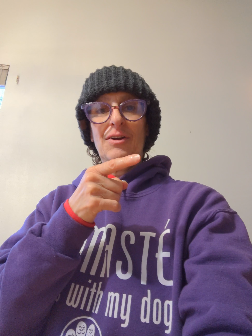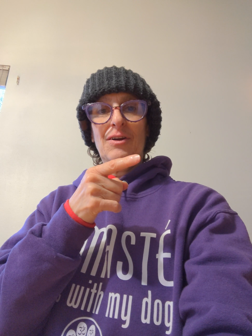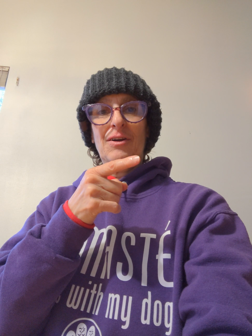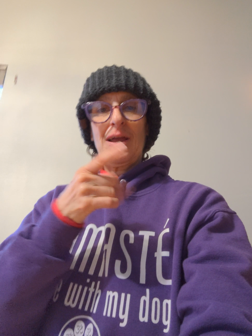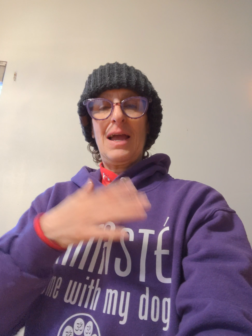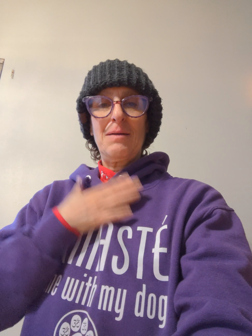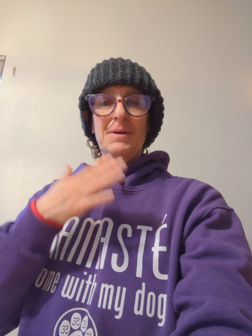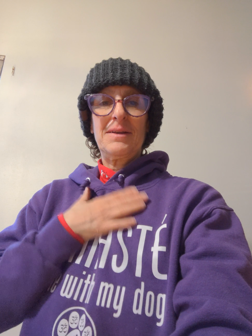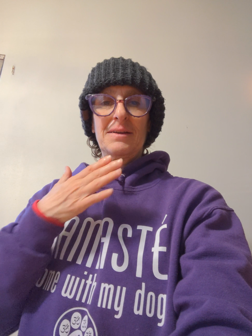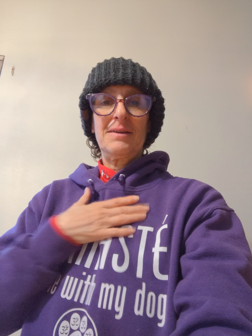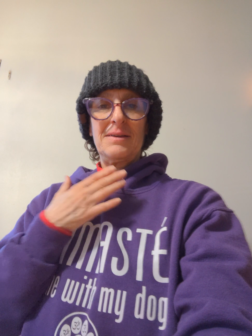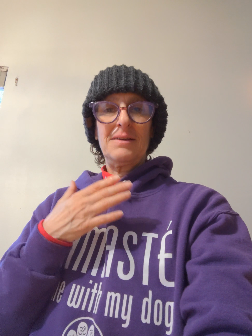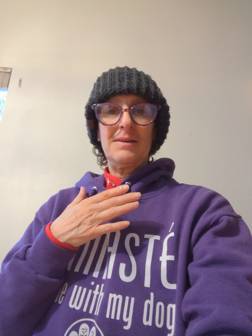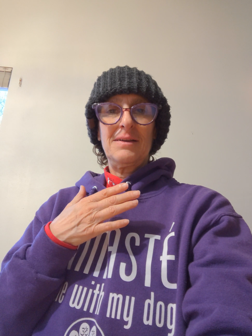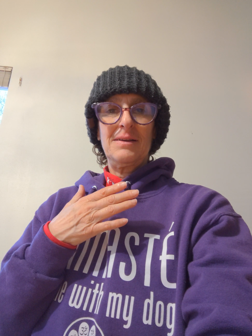happy